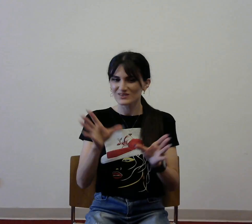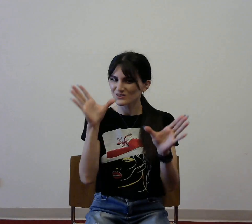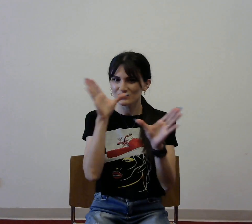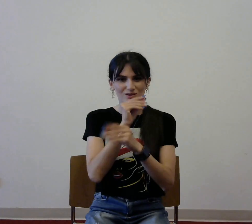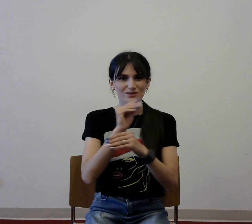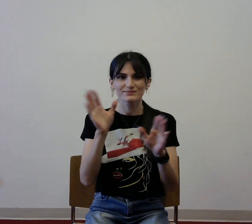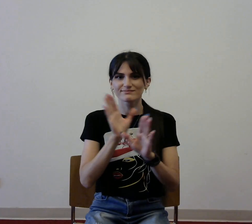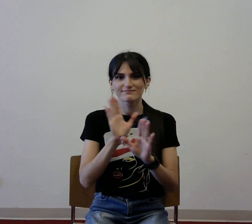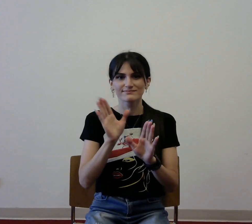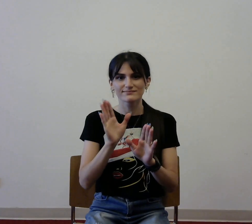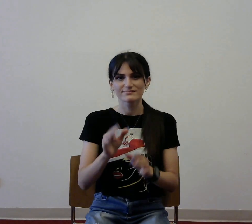bilmir